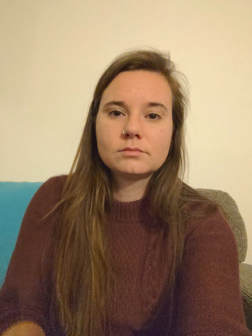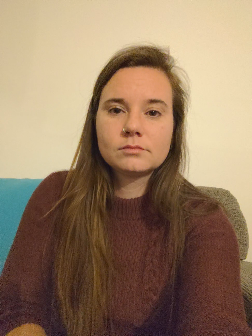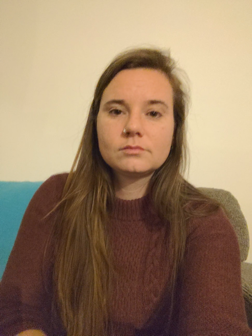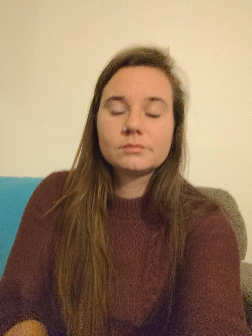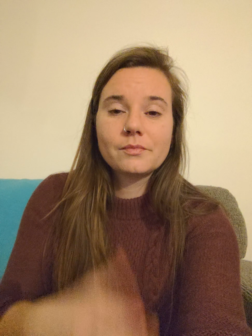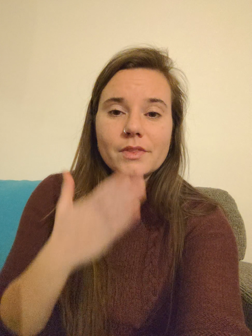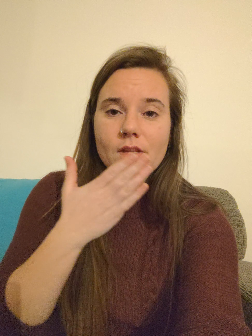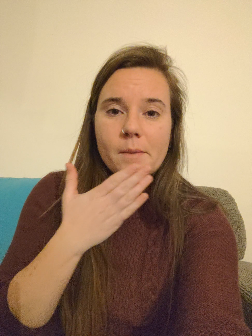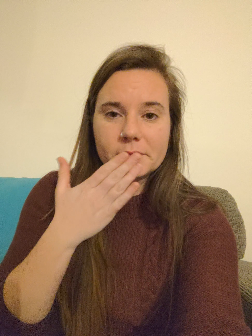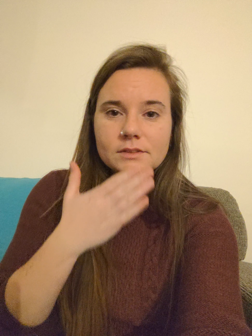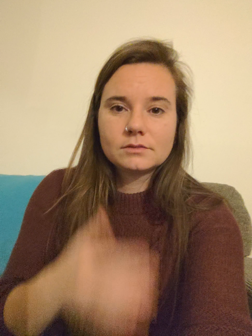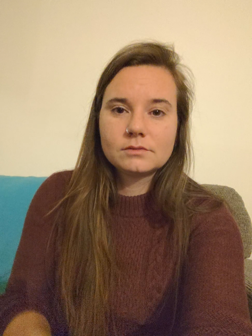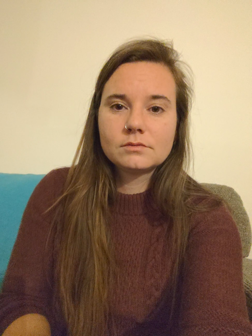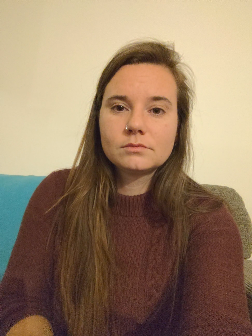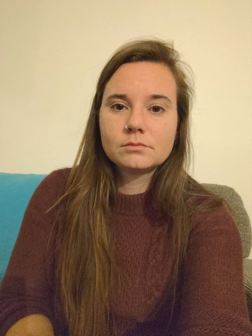napkin